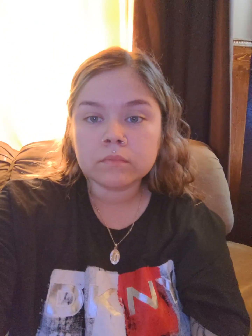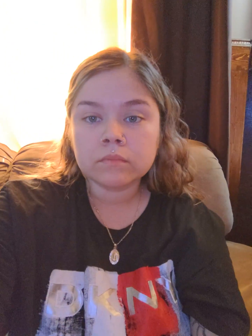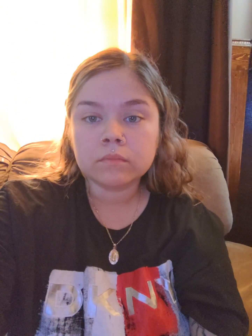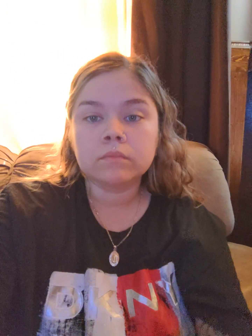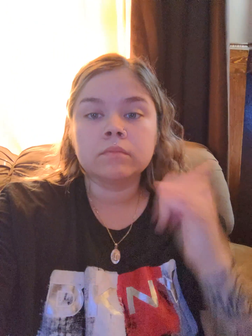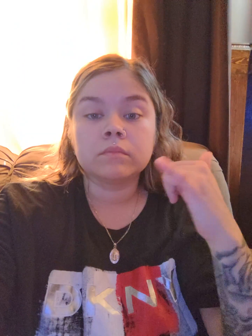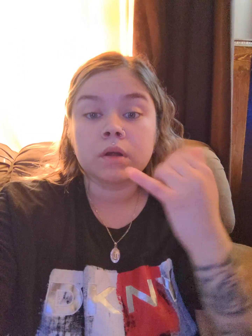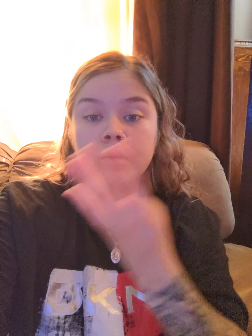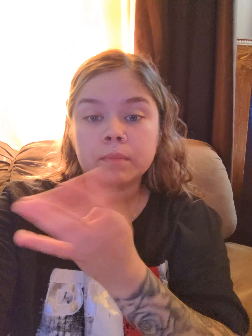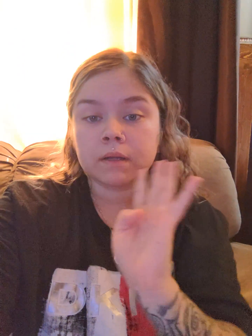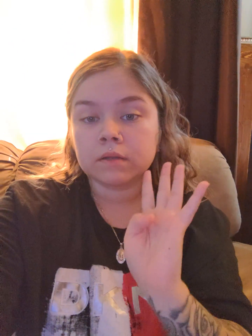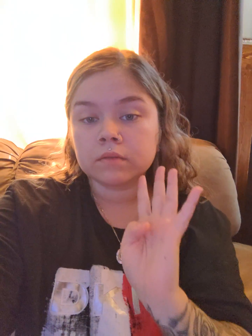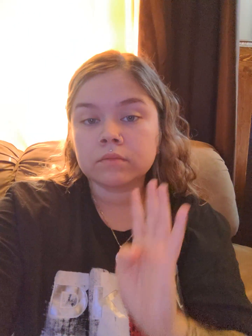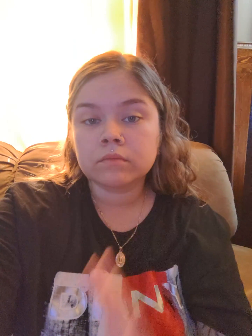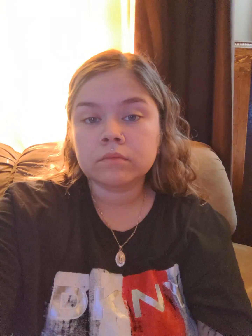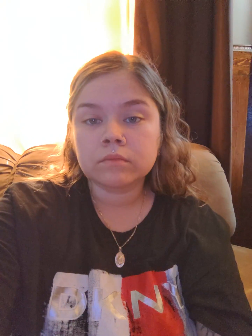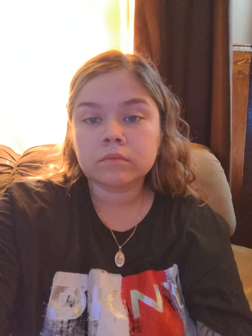playpen